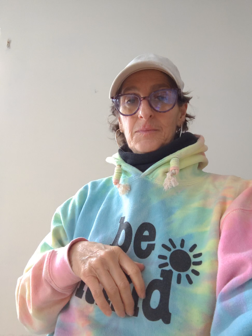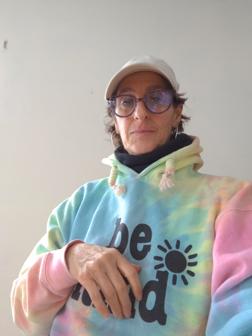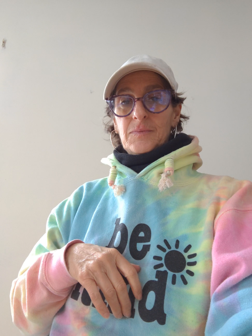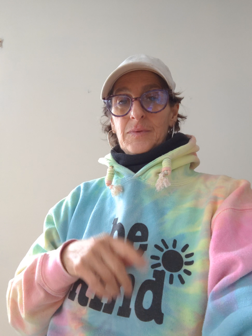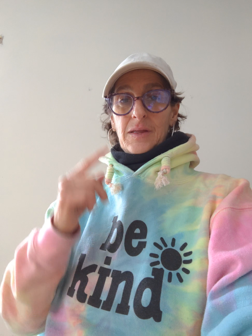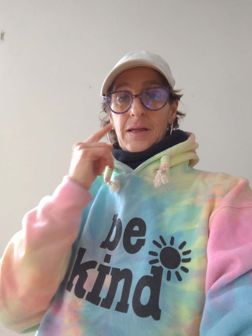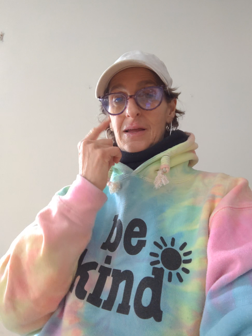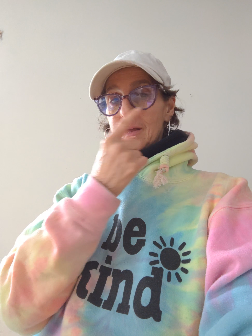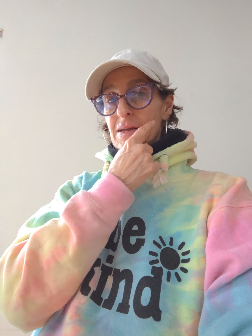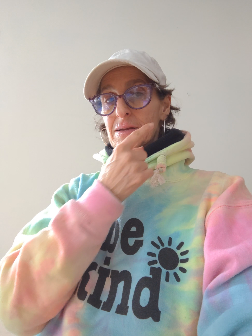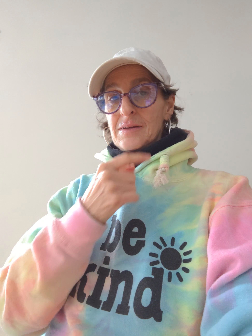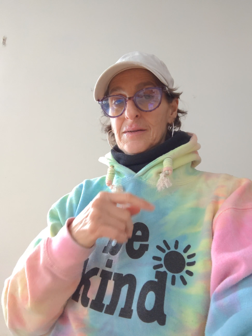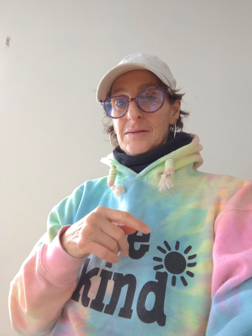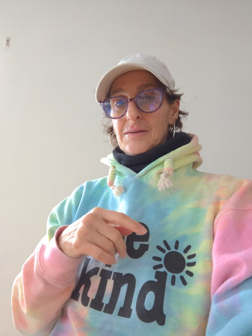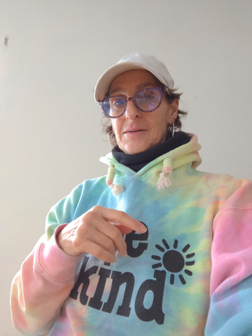eye